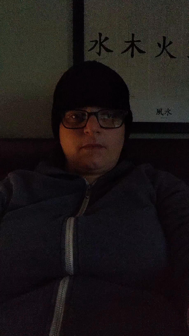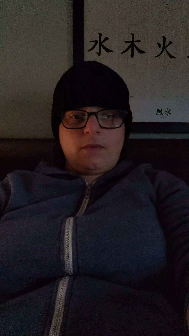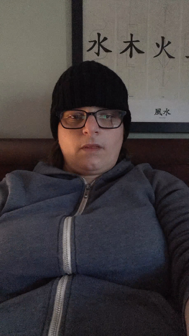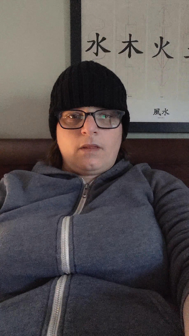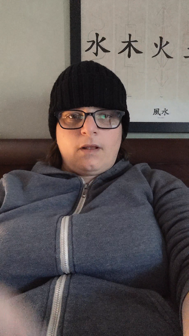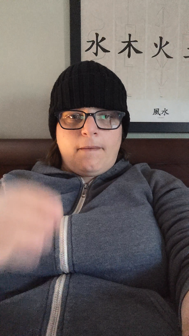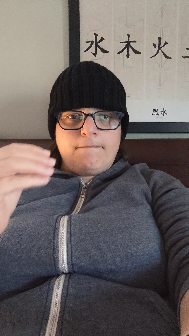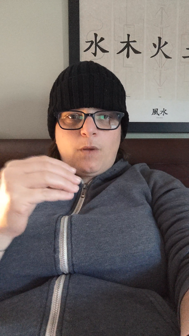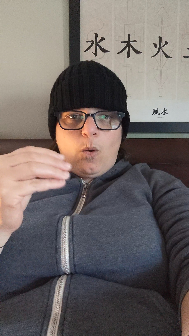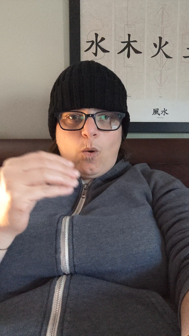more